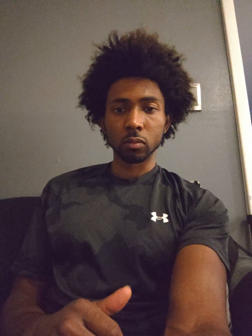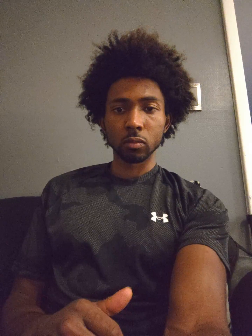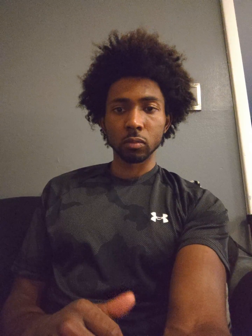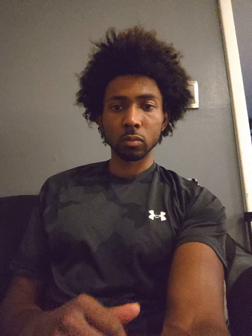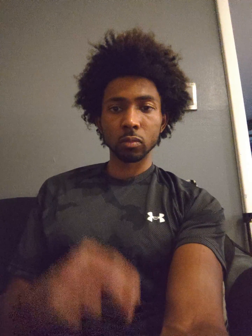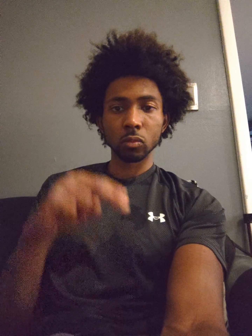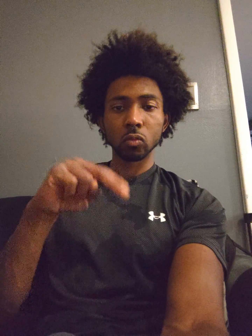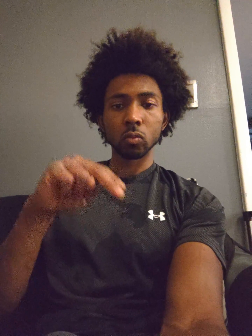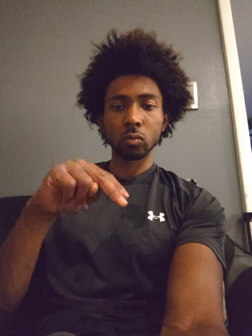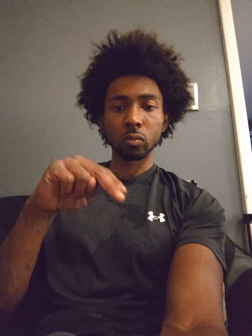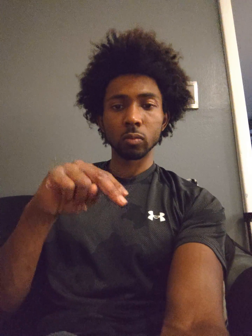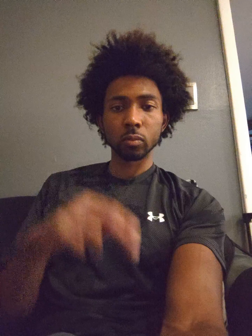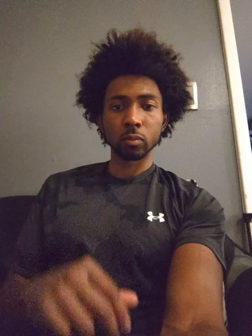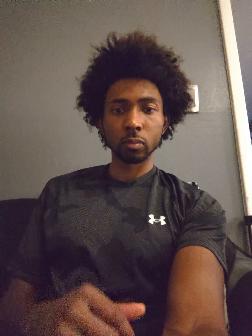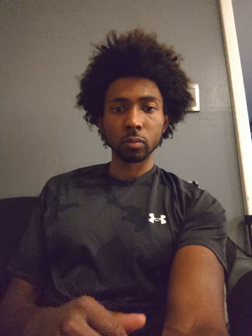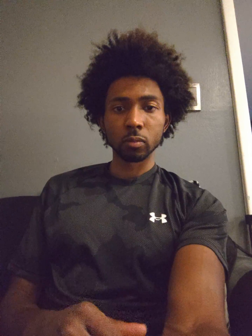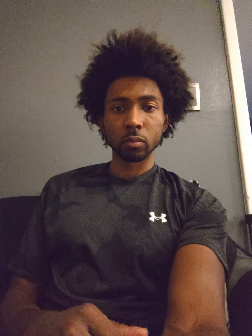nurse